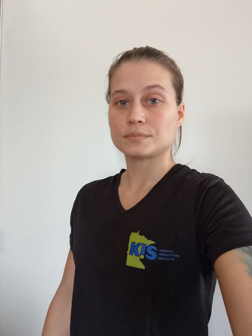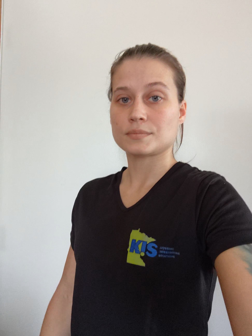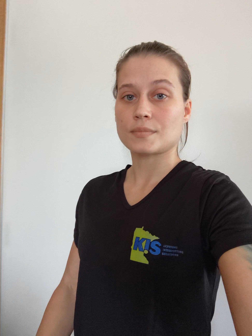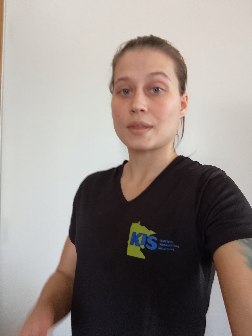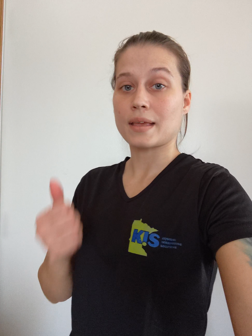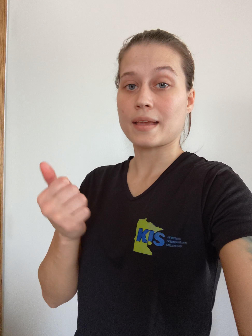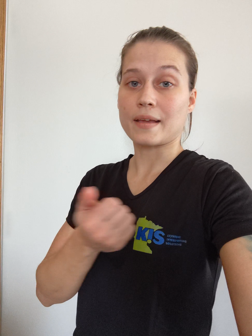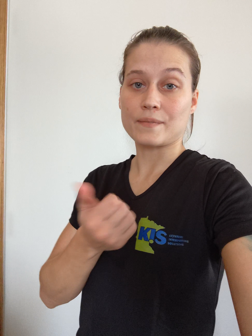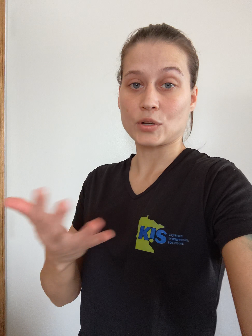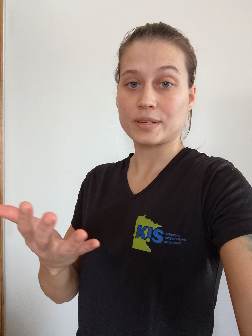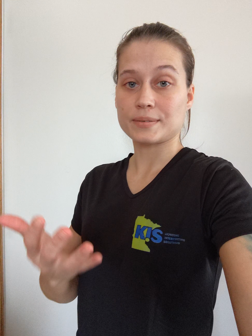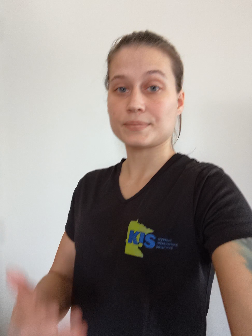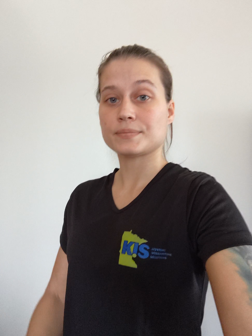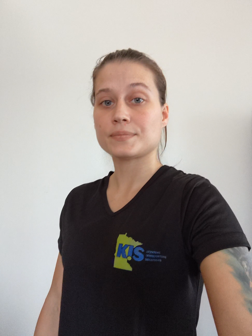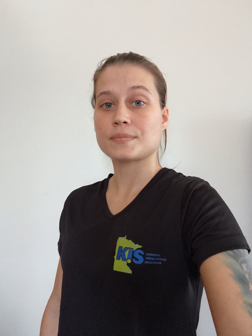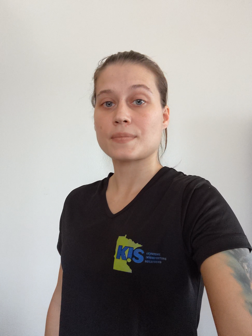every